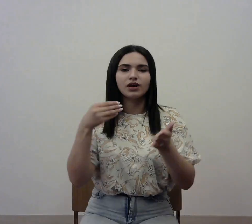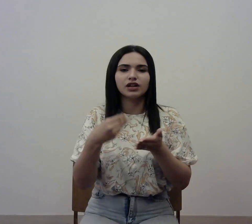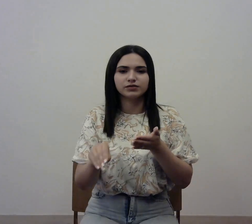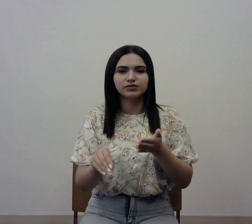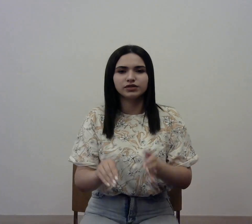almaq